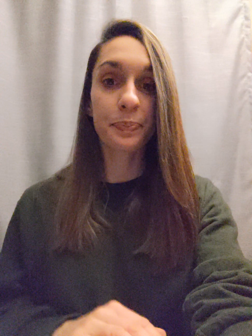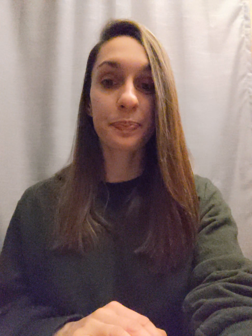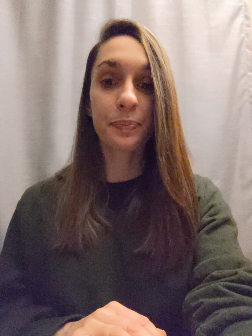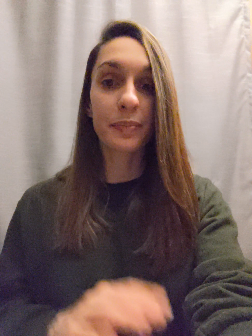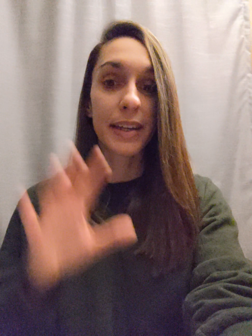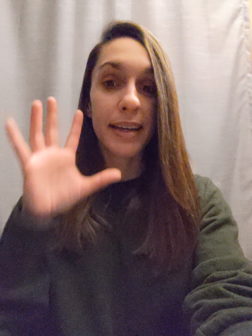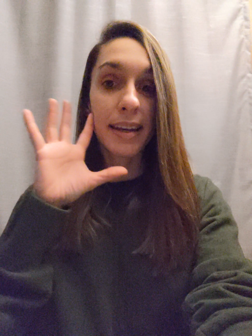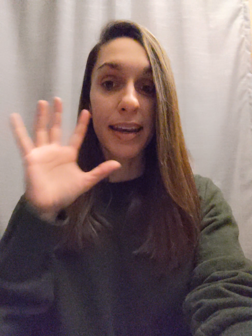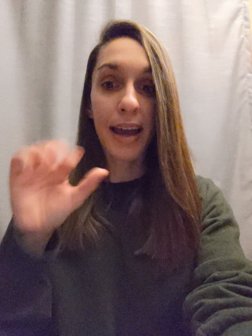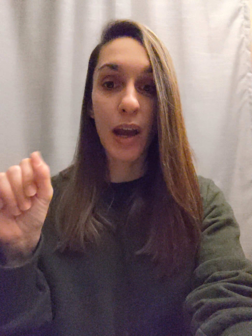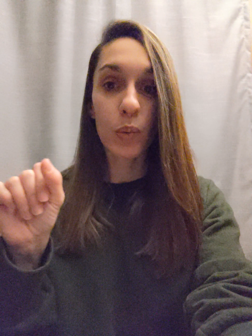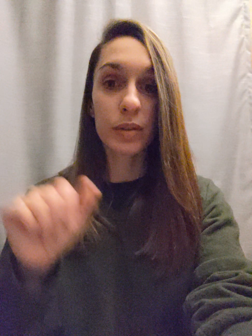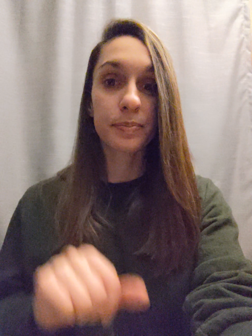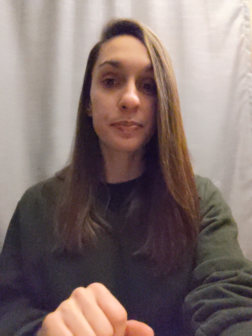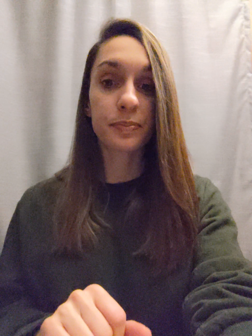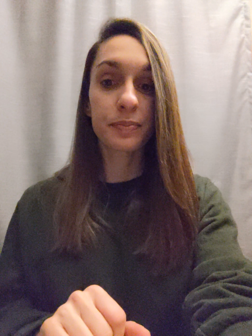loud